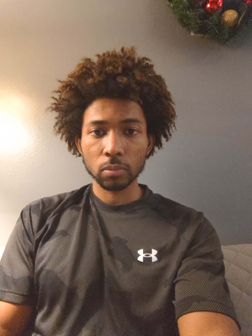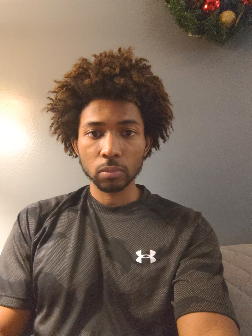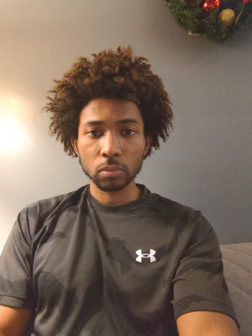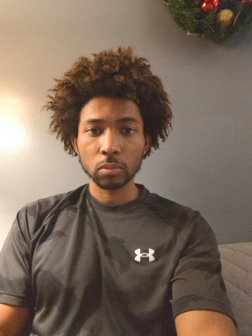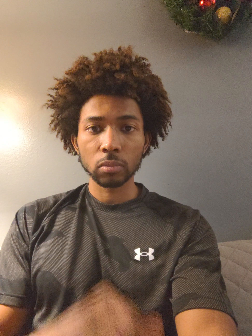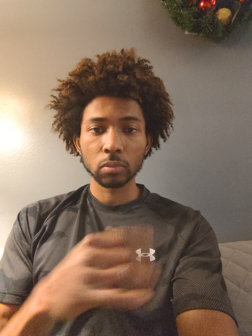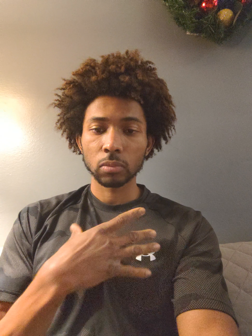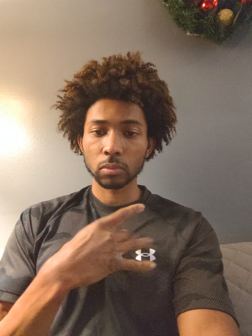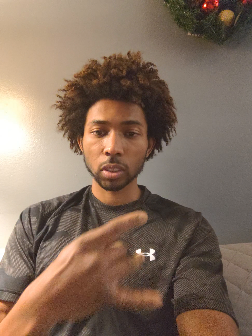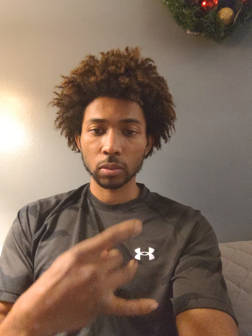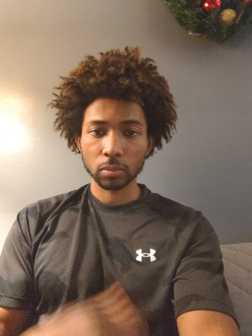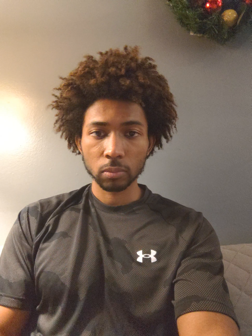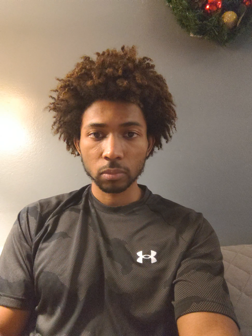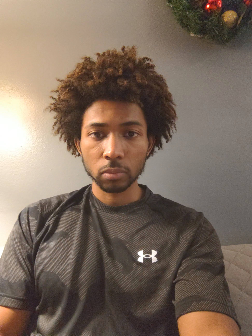like